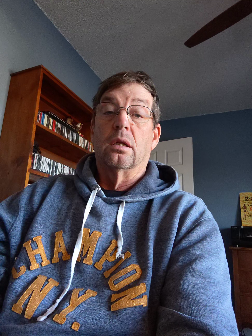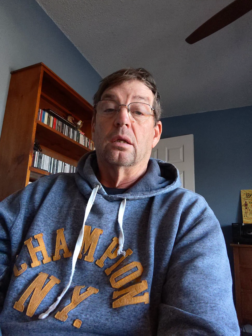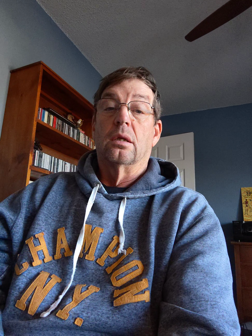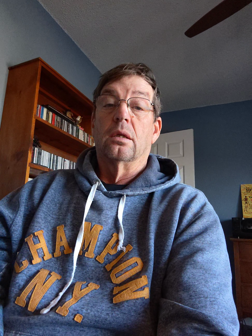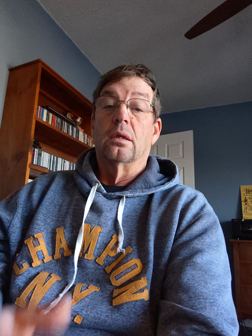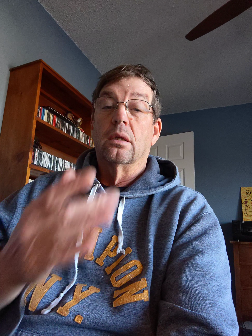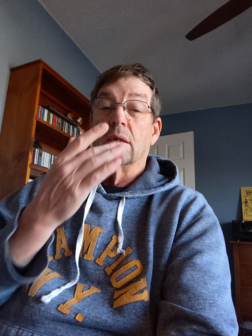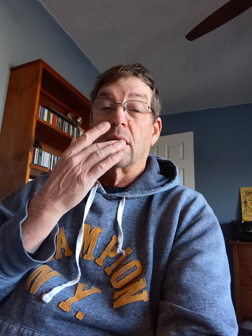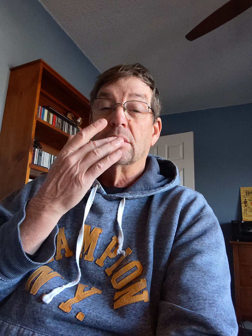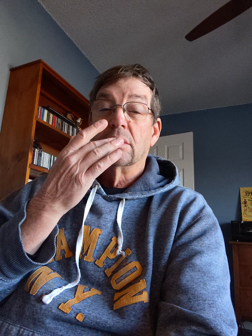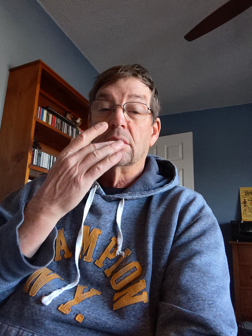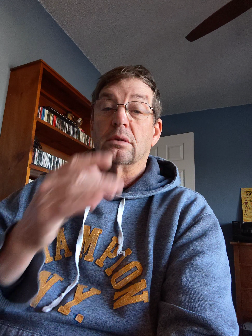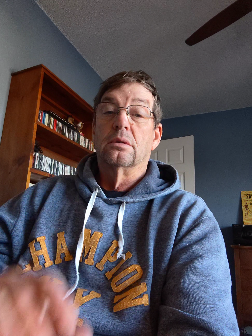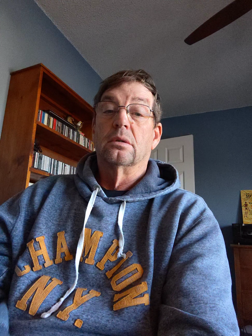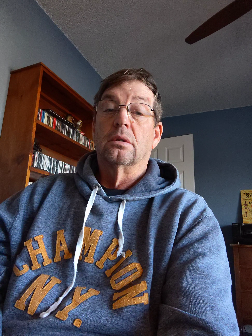taste